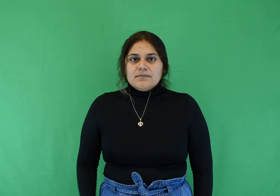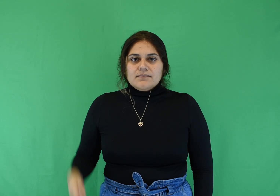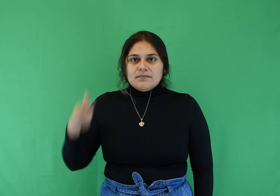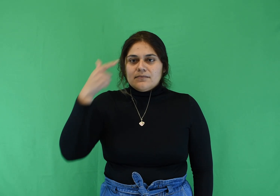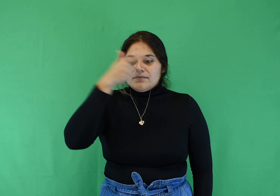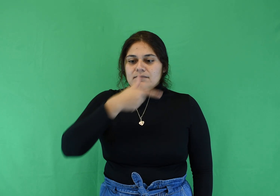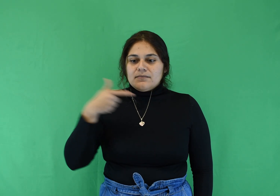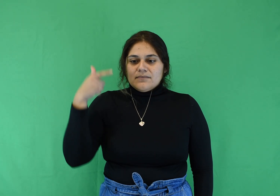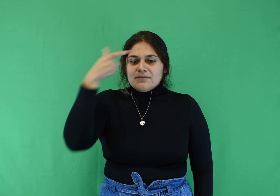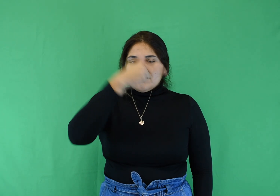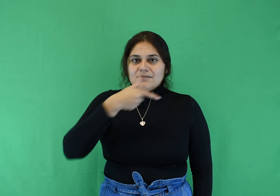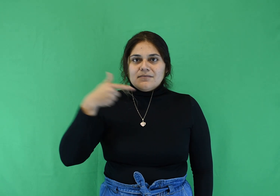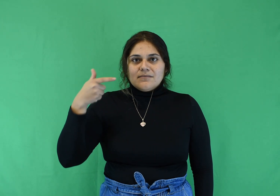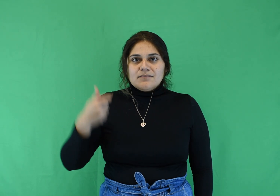rostro